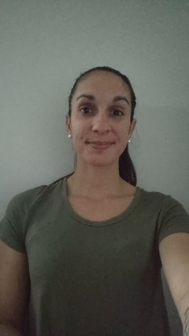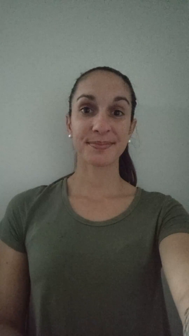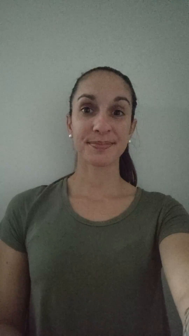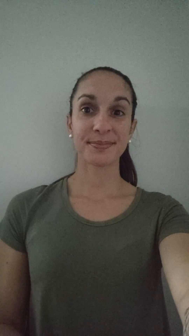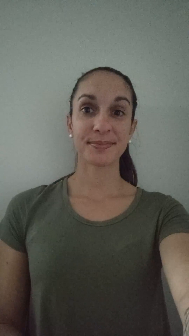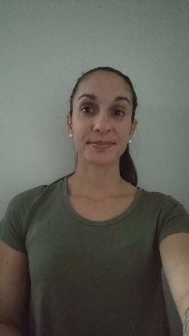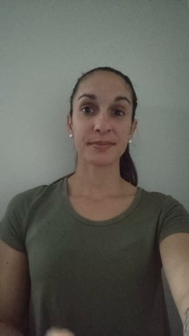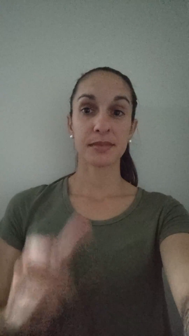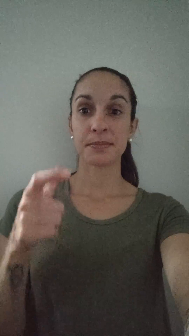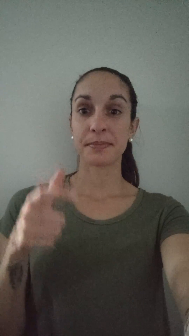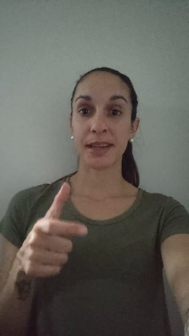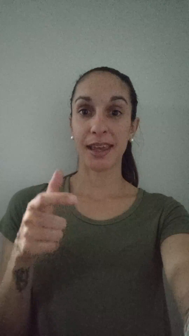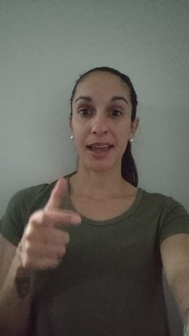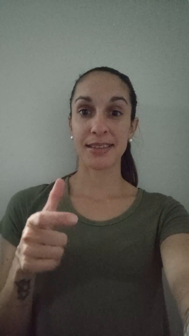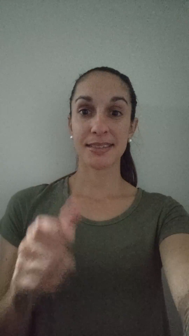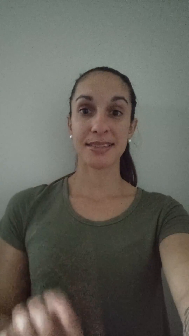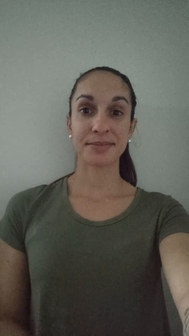plate